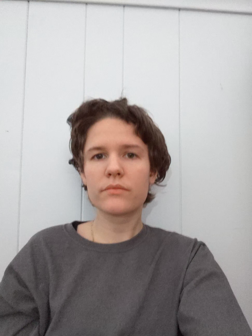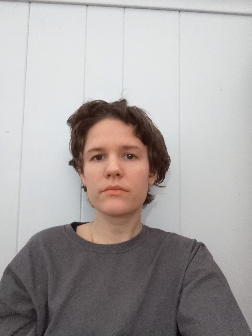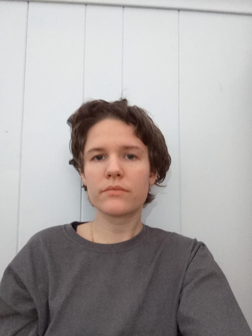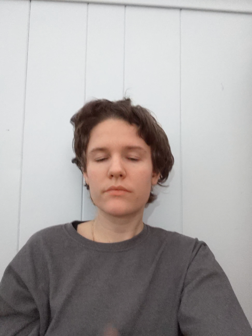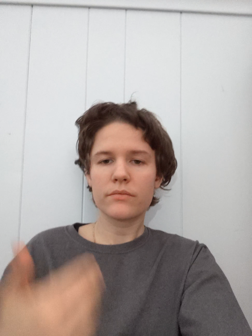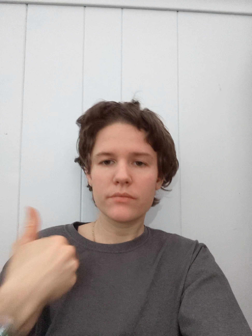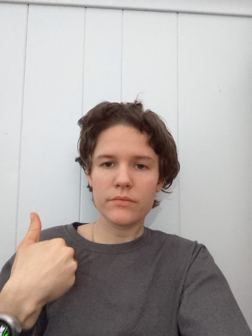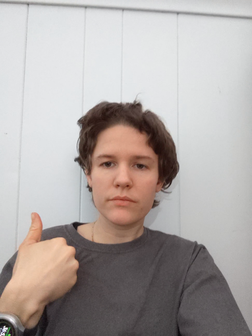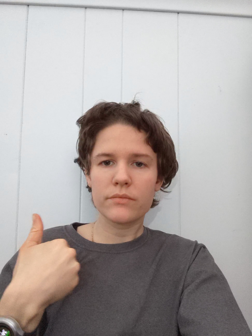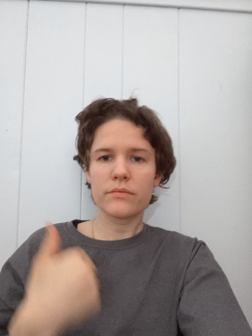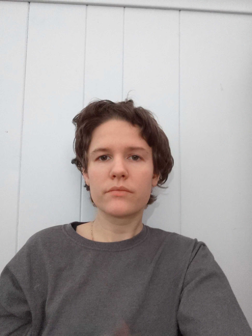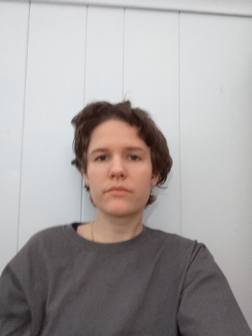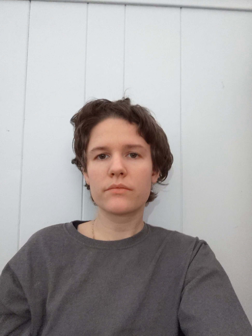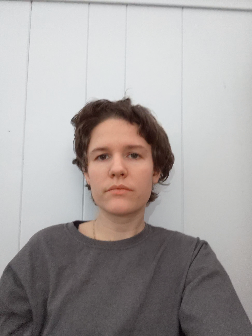have